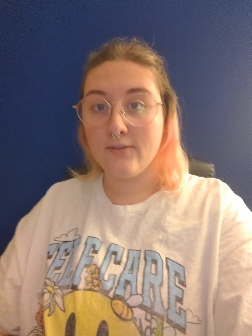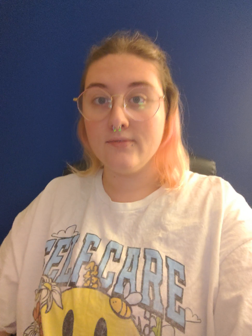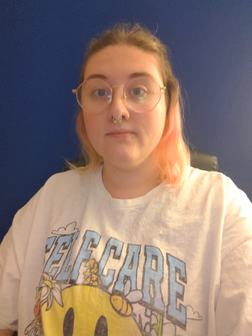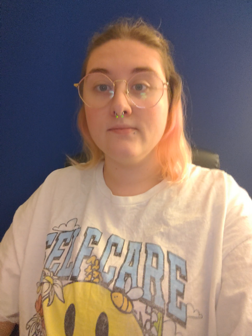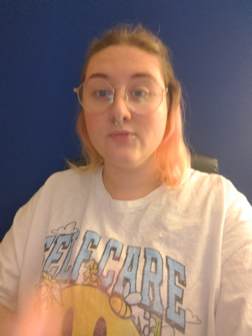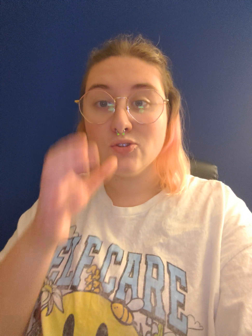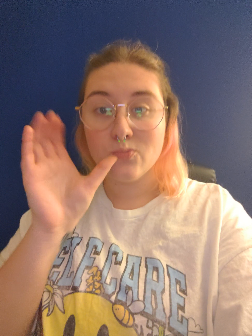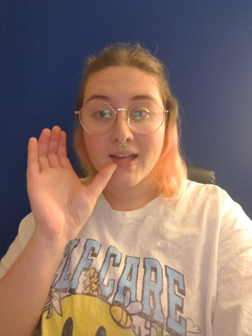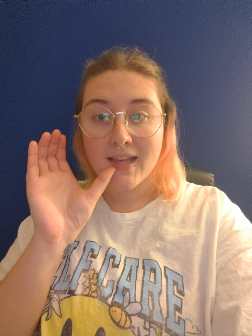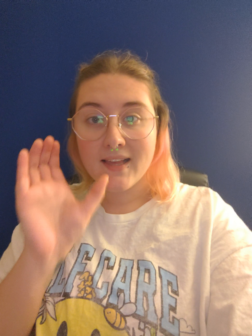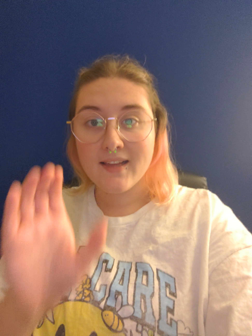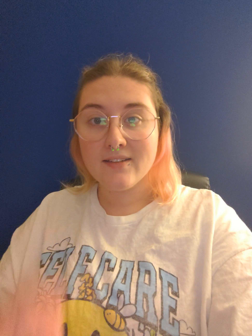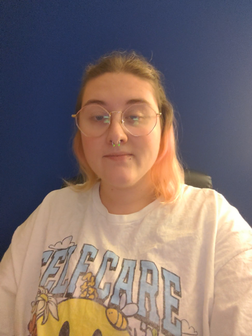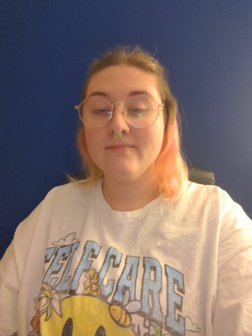drink